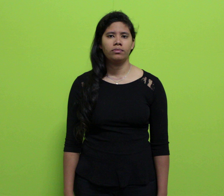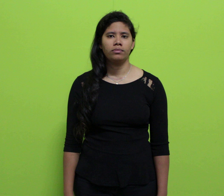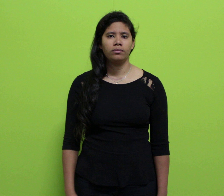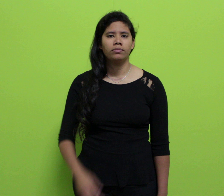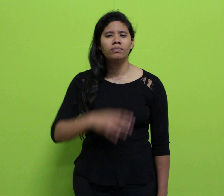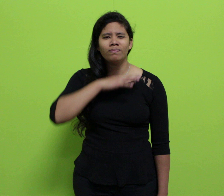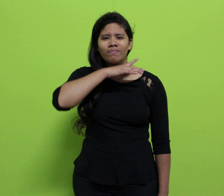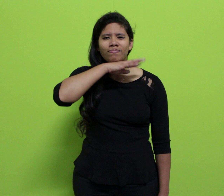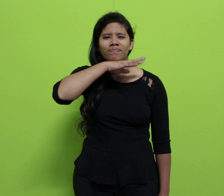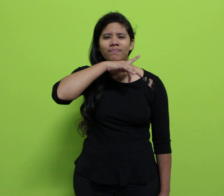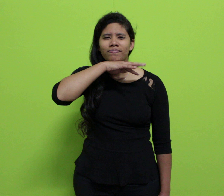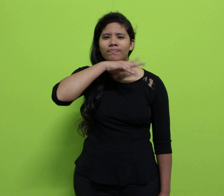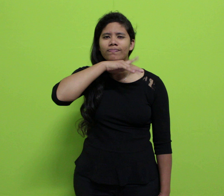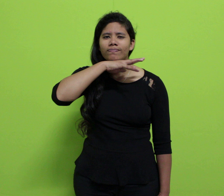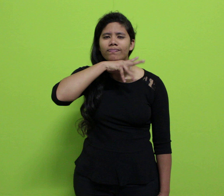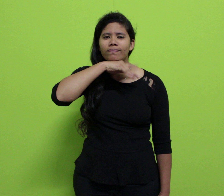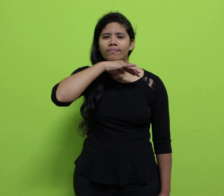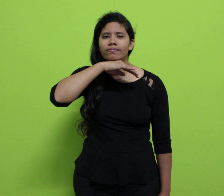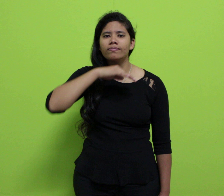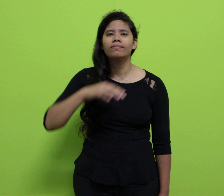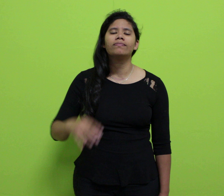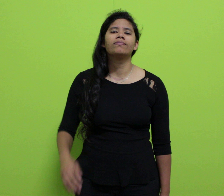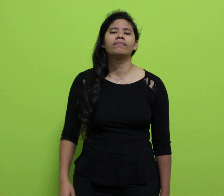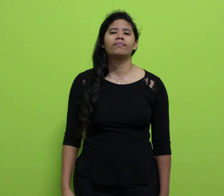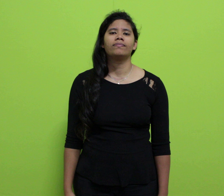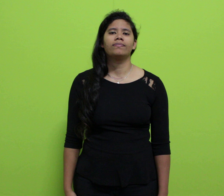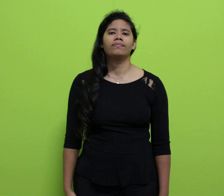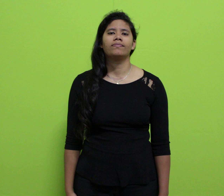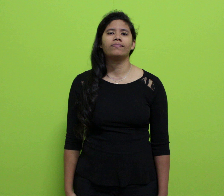ruim